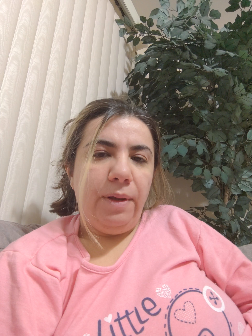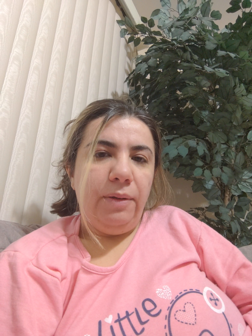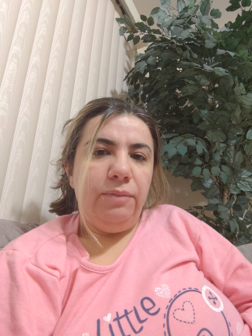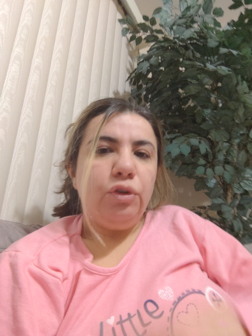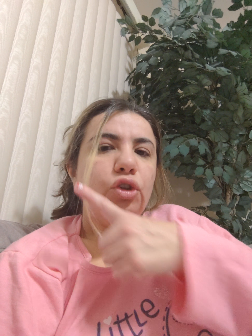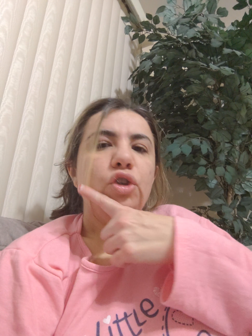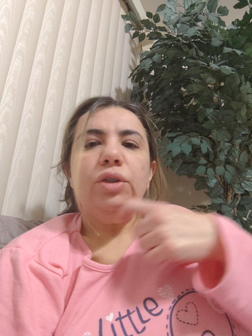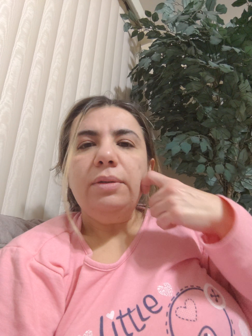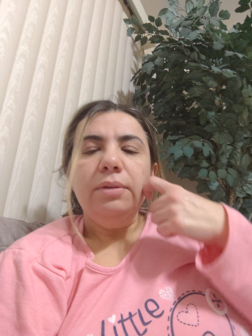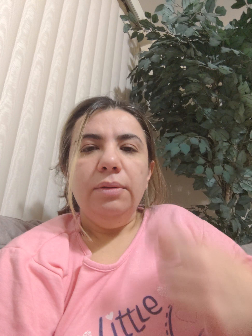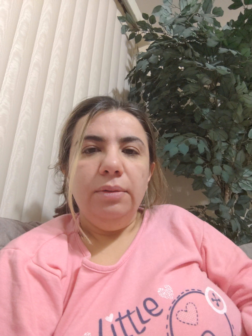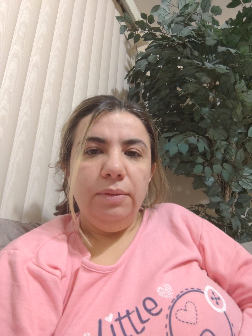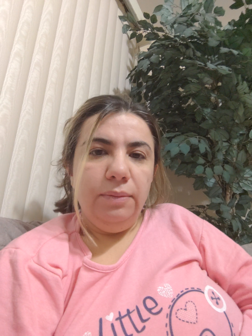dry